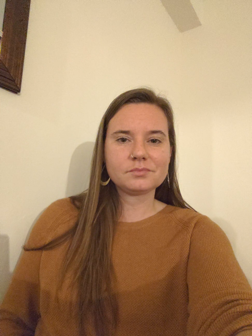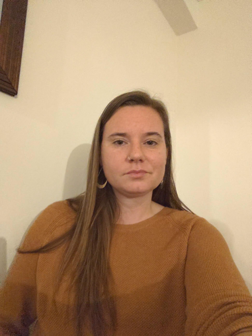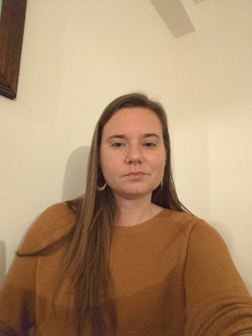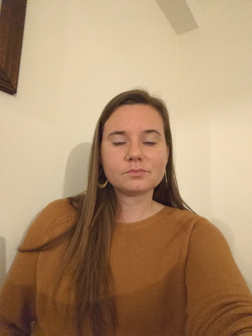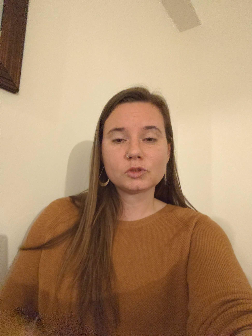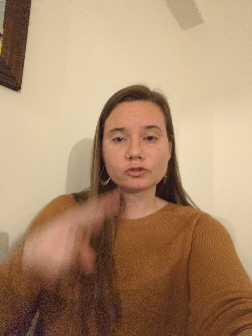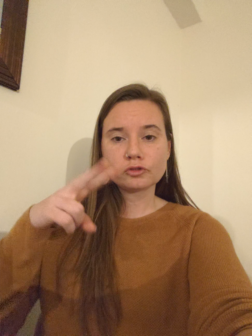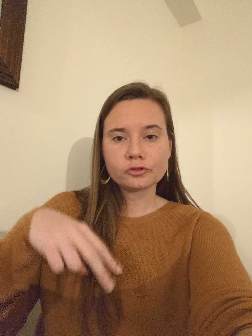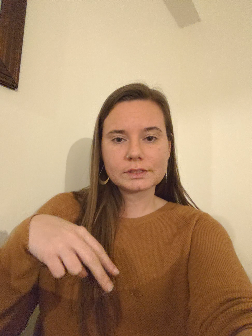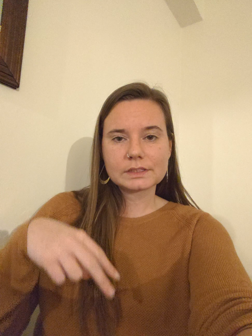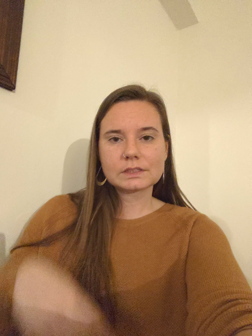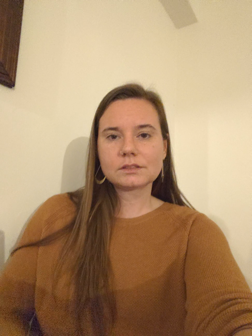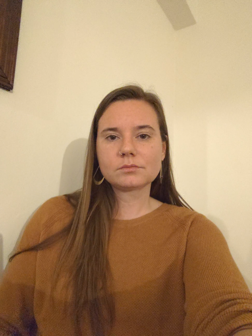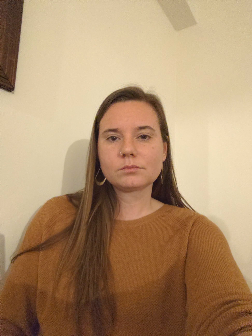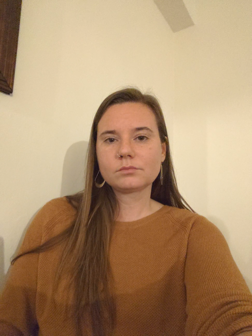read